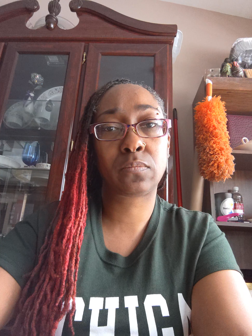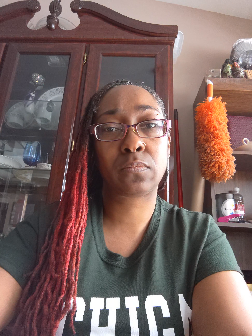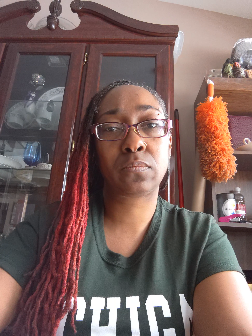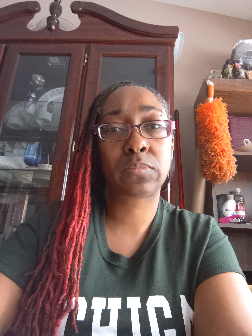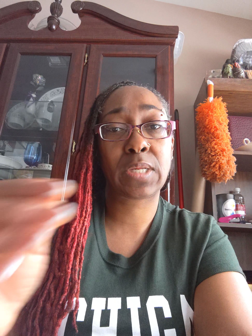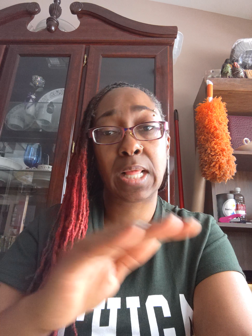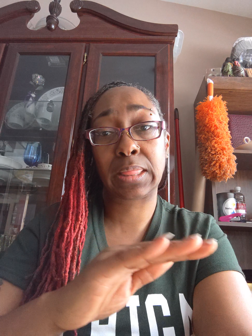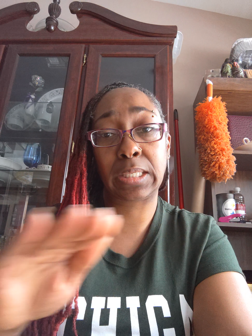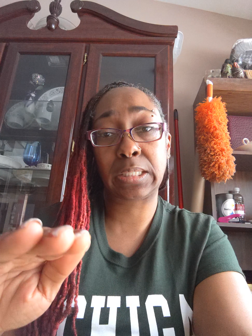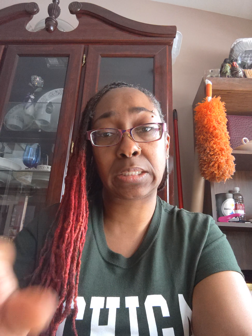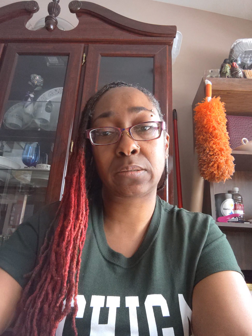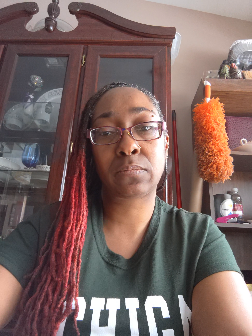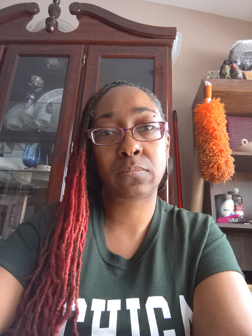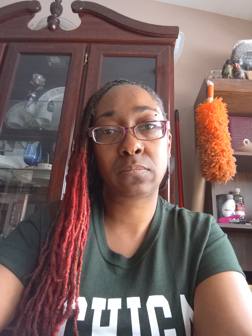clean